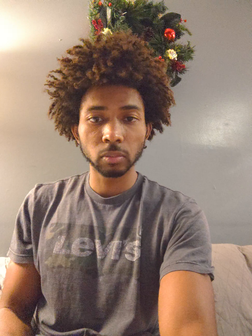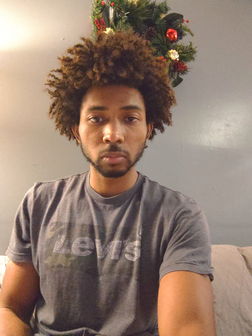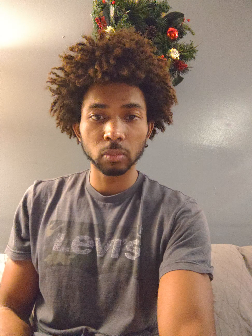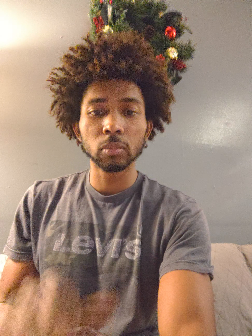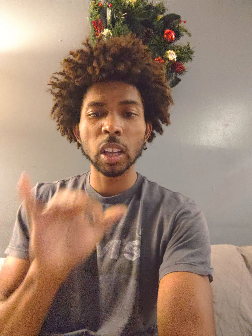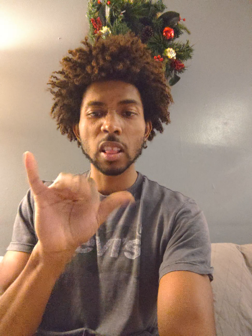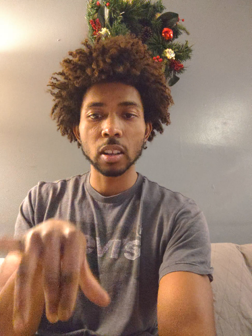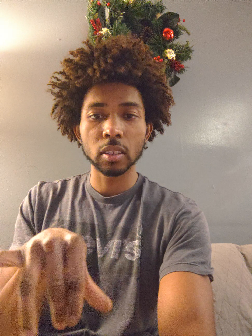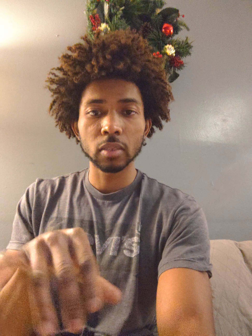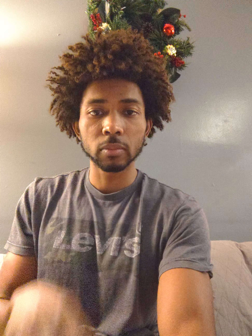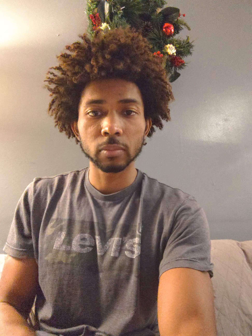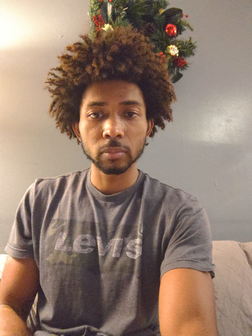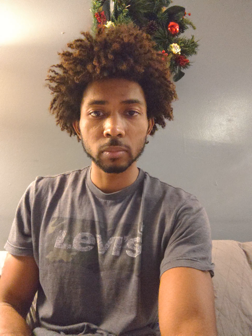that